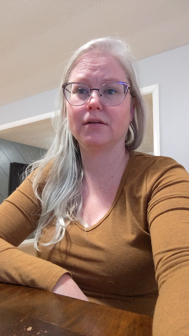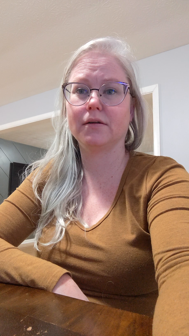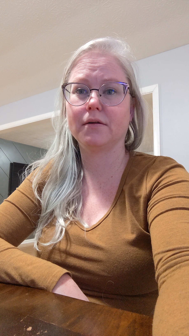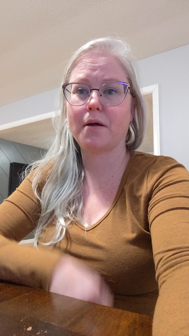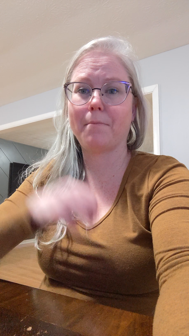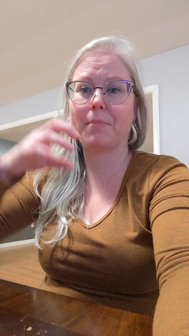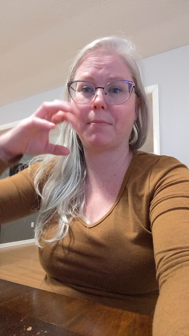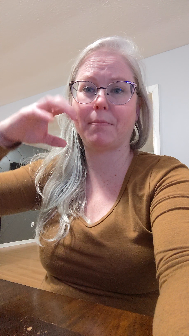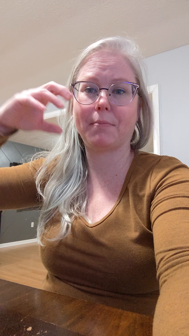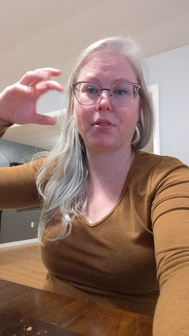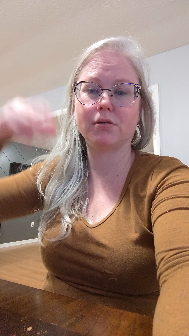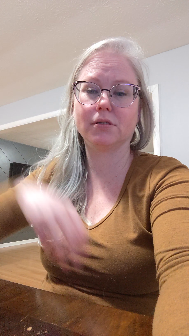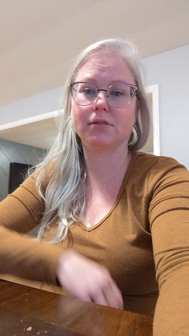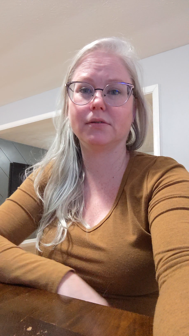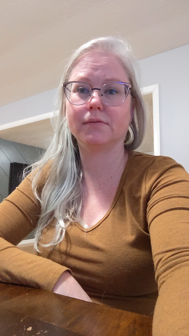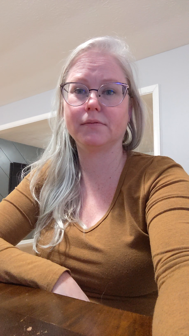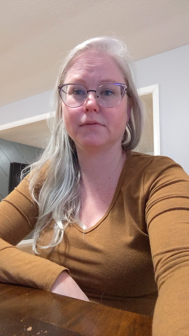bubbles